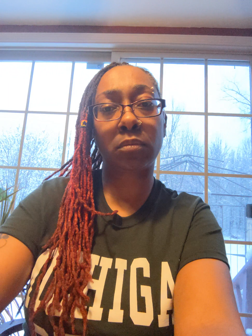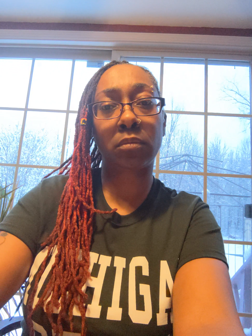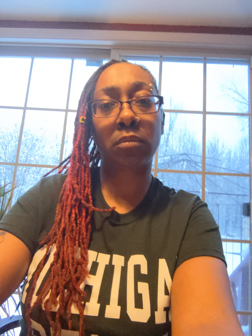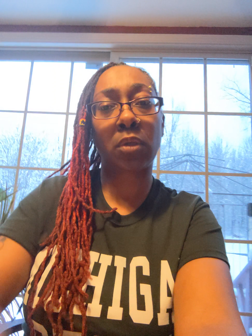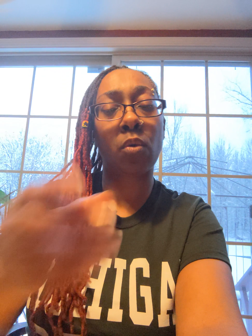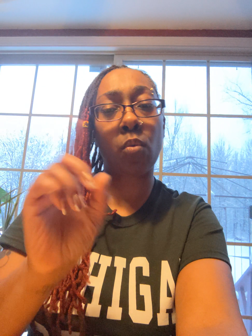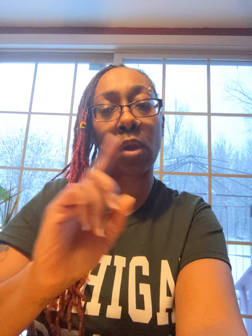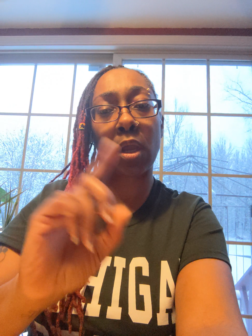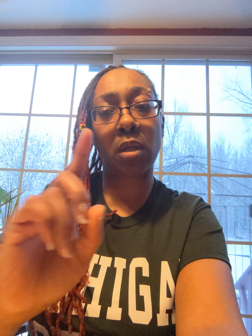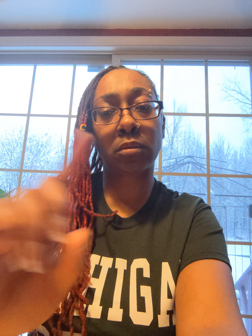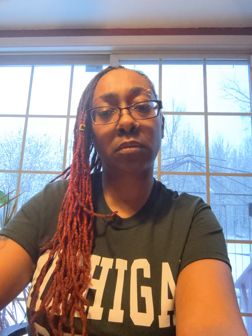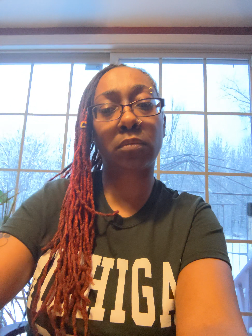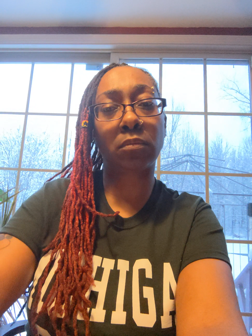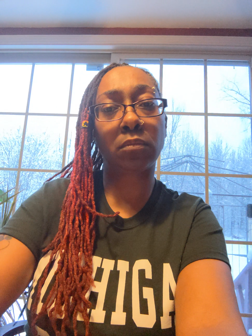where